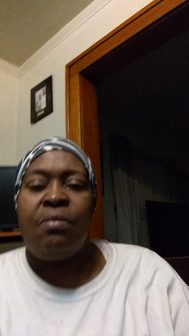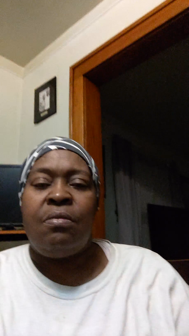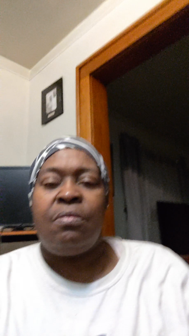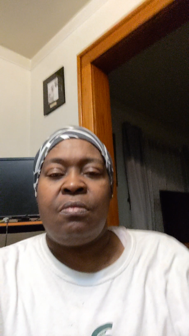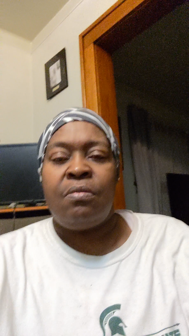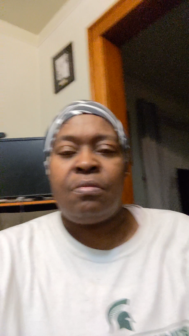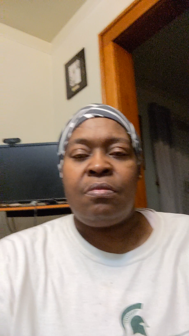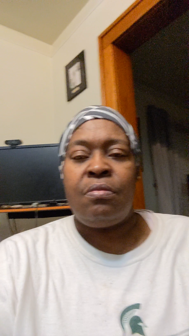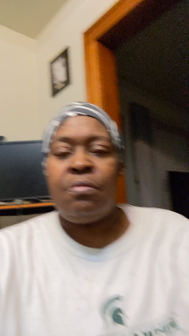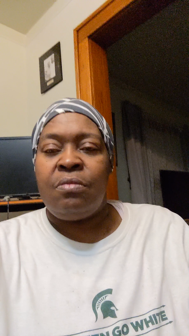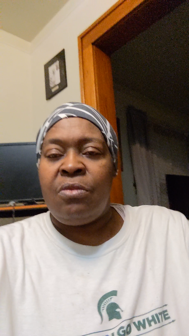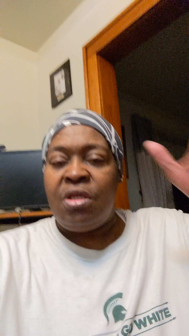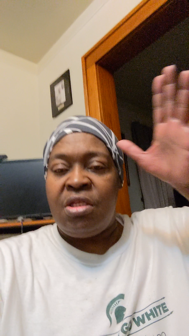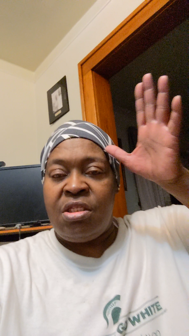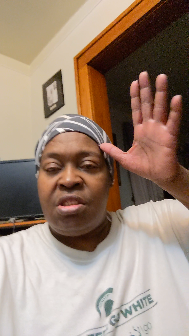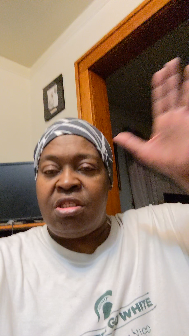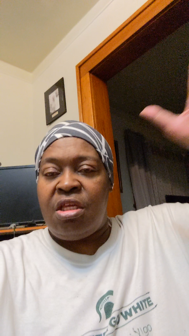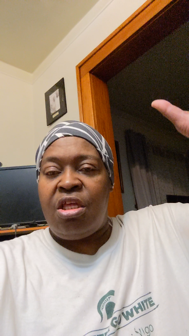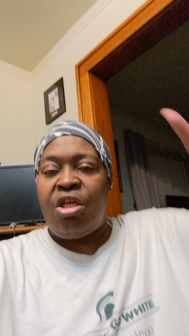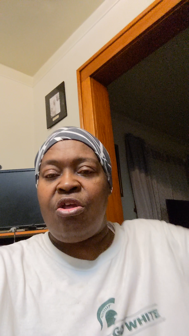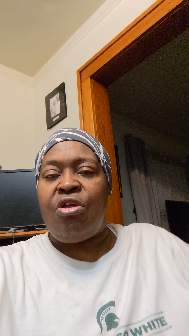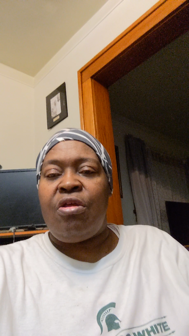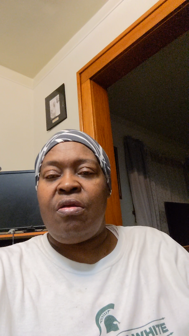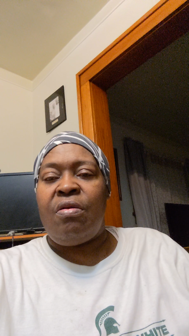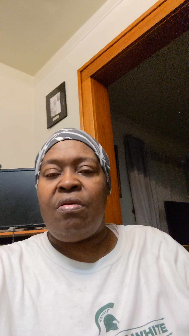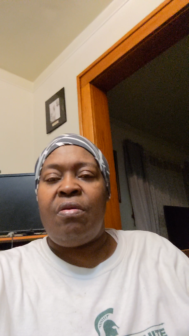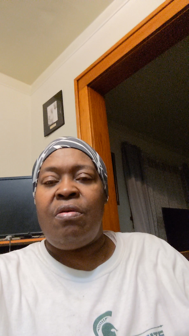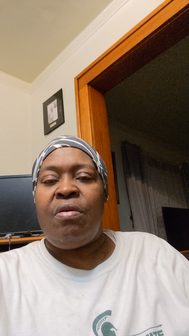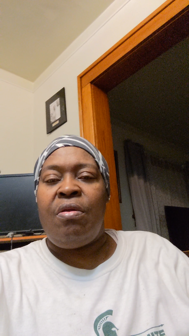moose